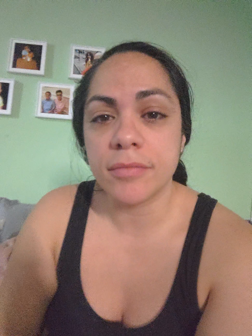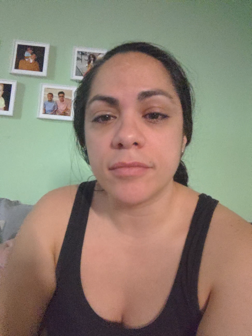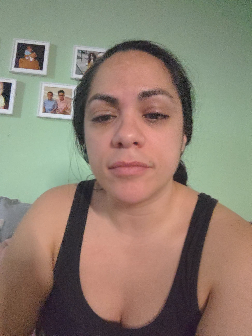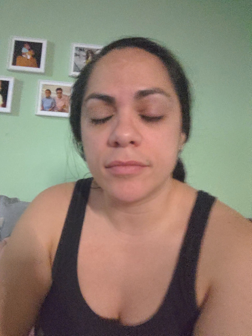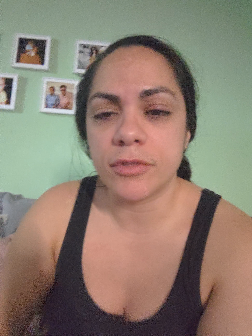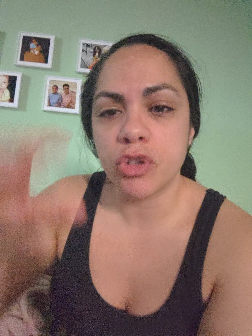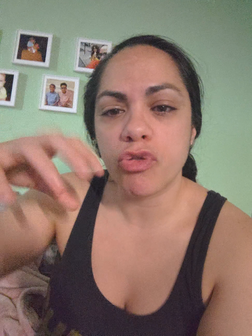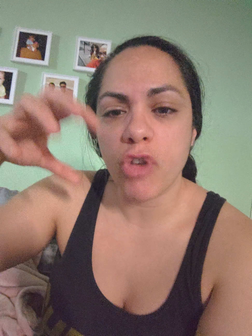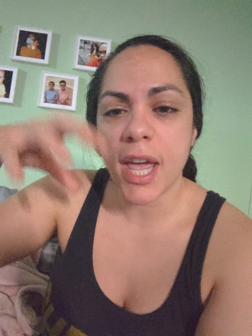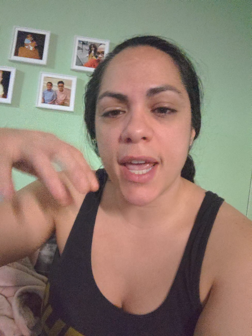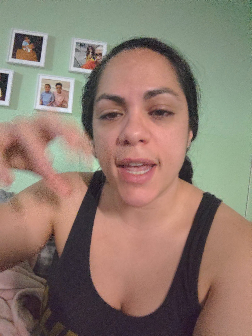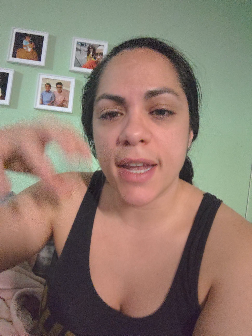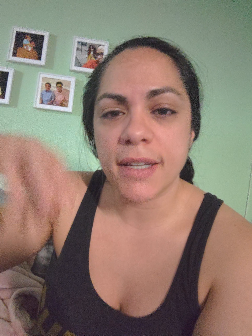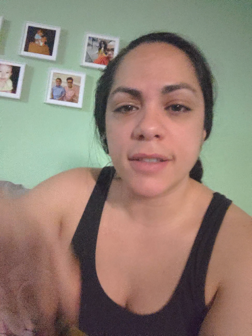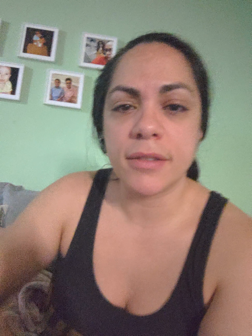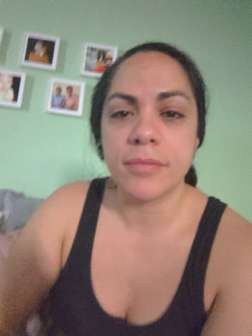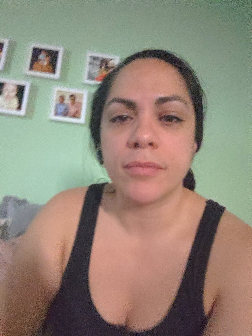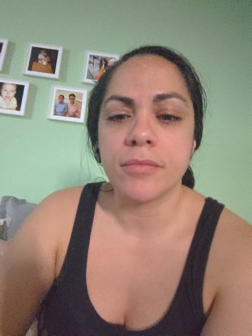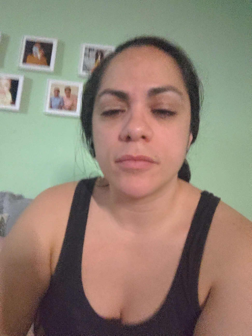rain